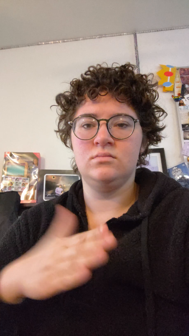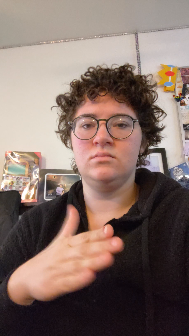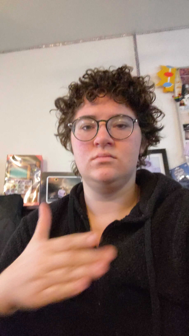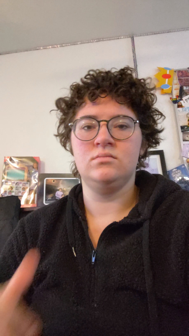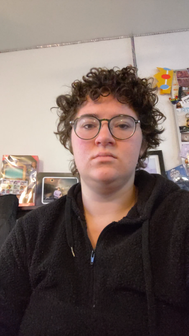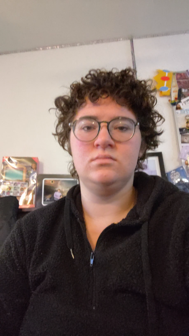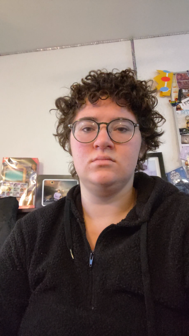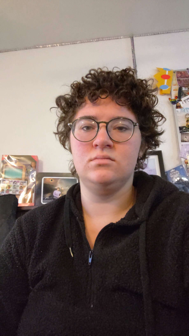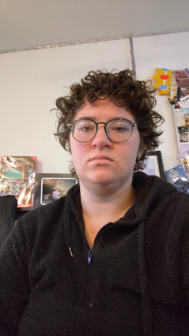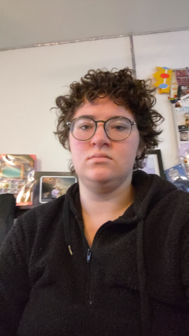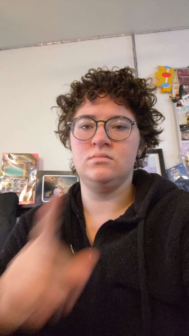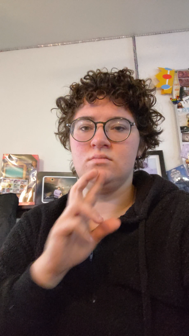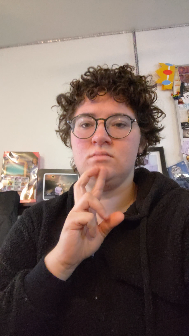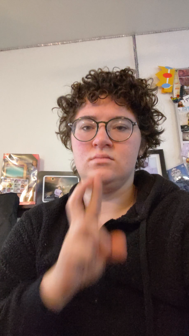are